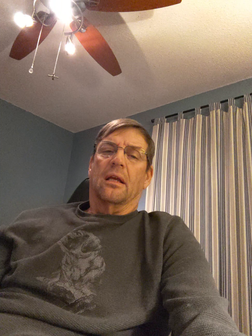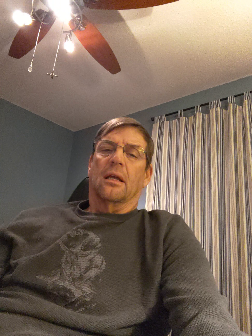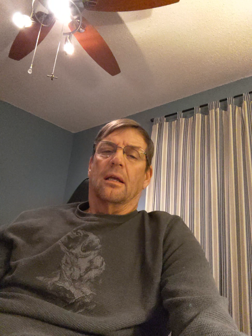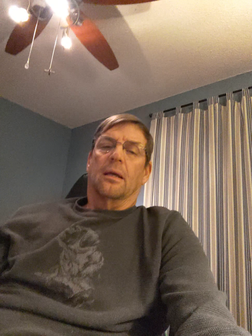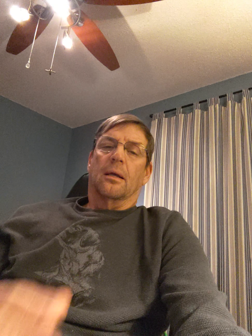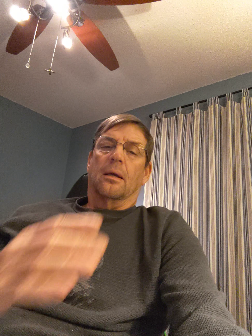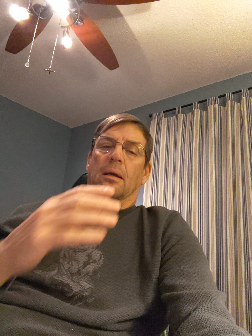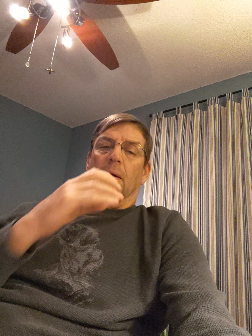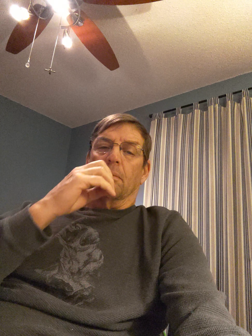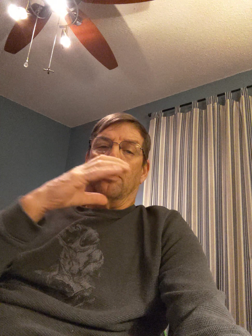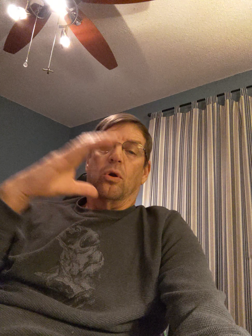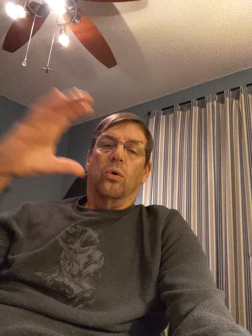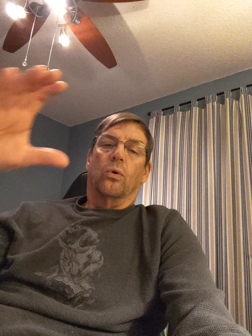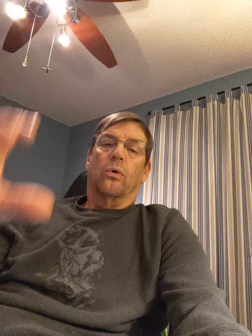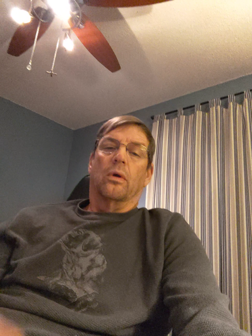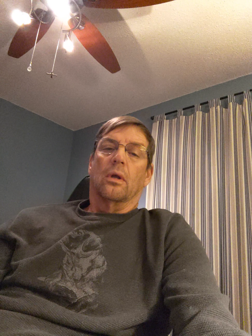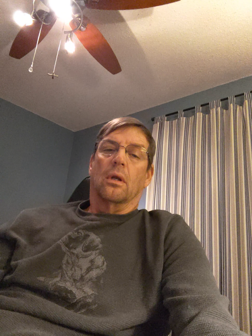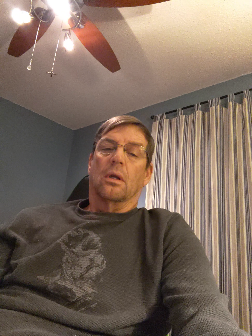balloon